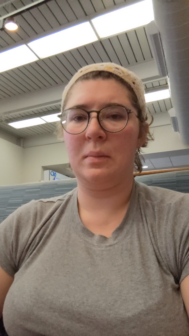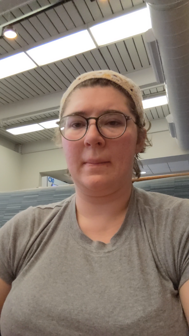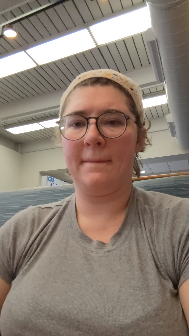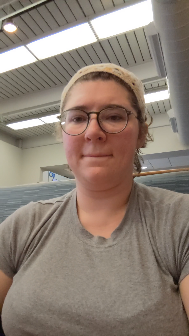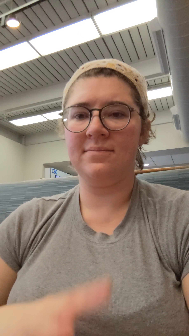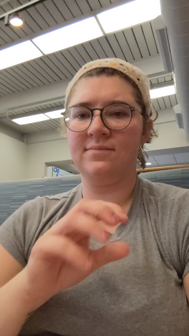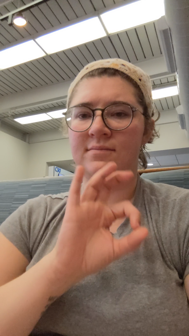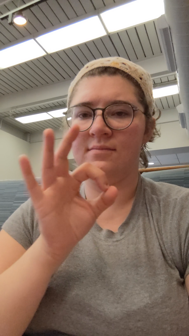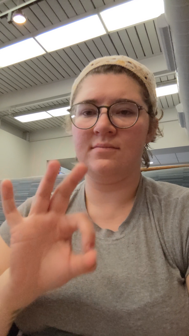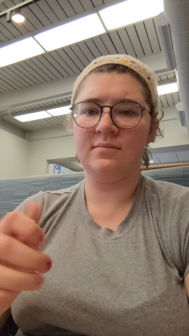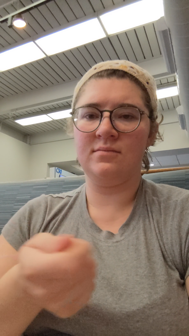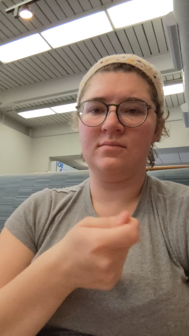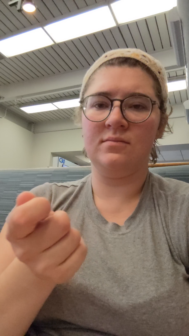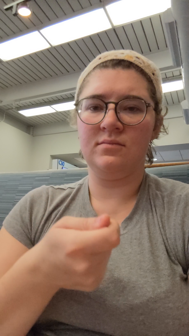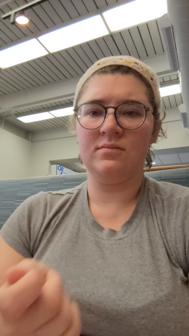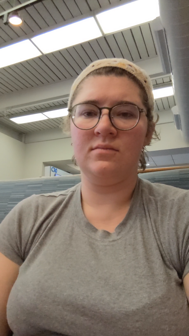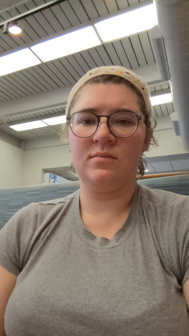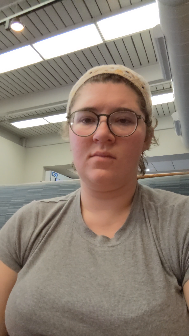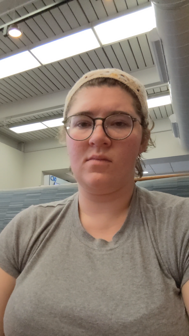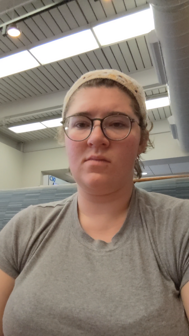hose